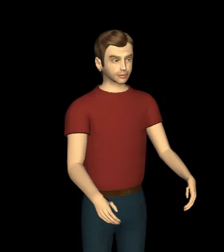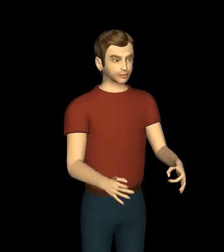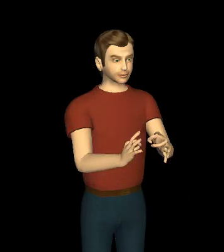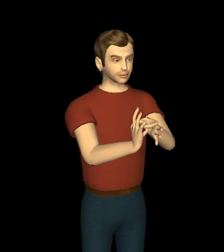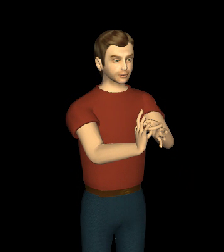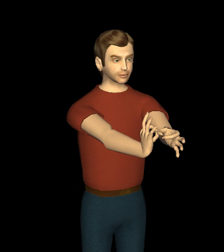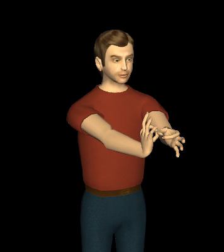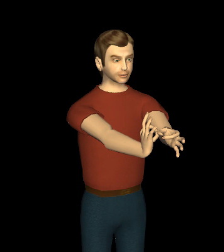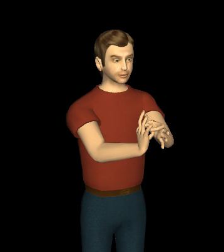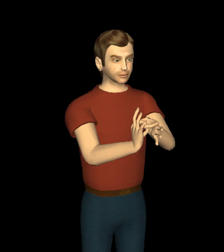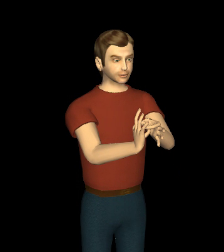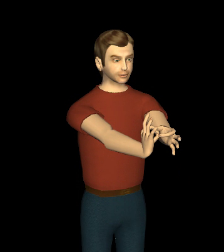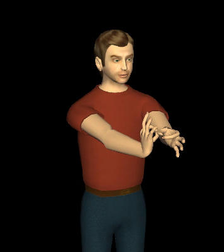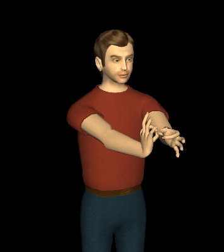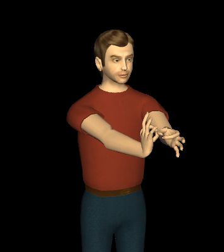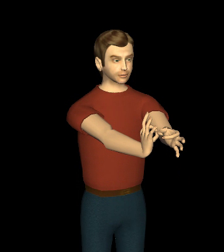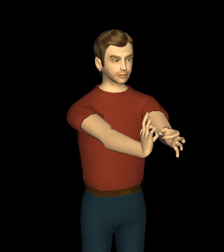علاقة